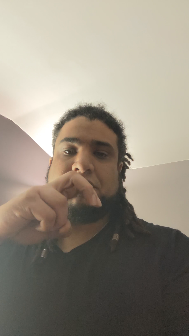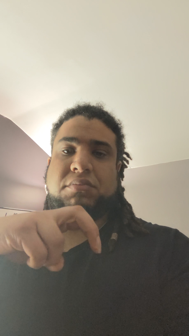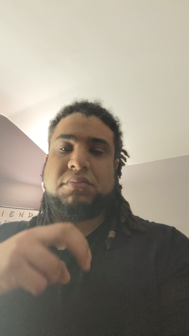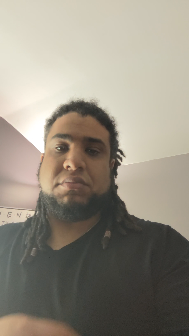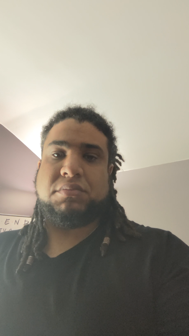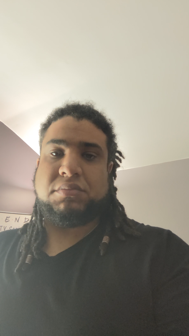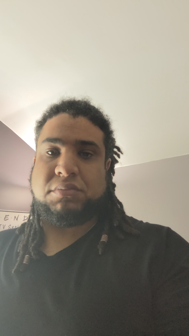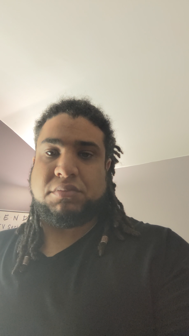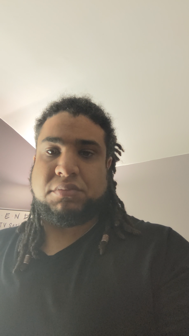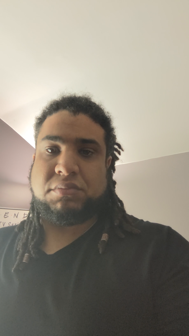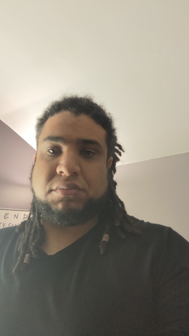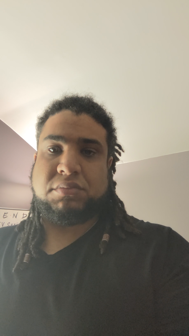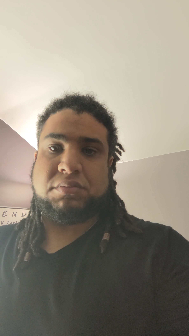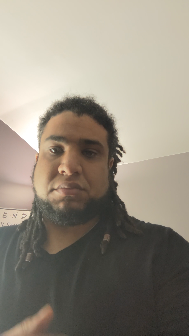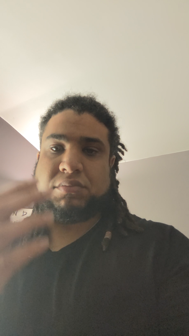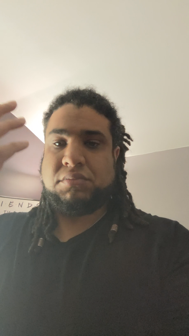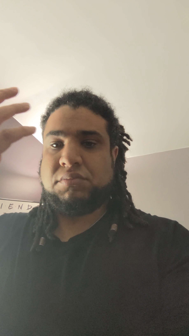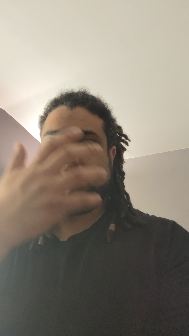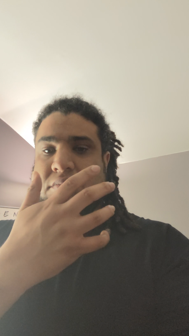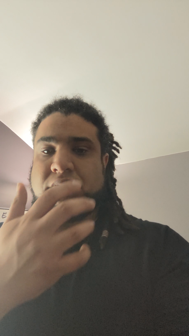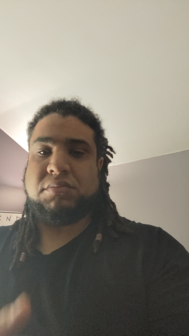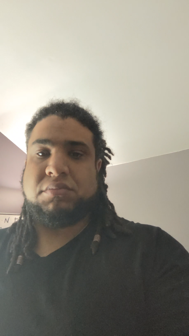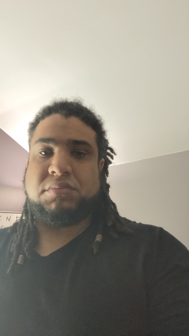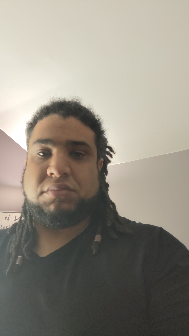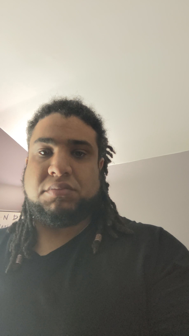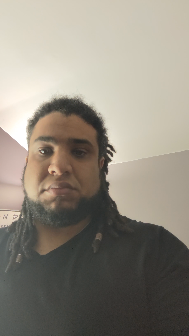dark